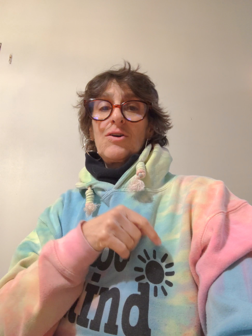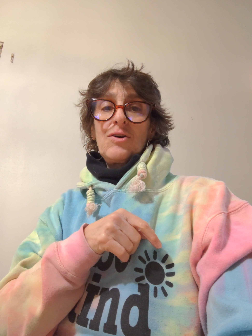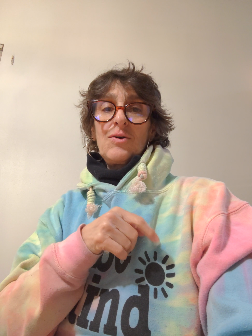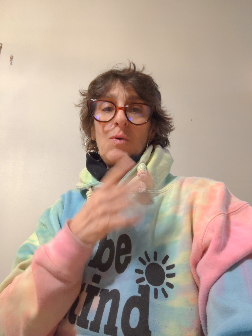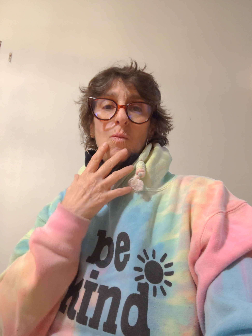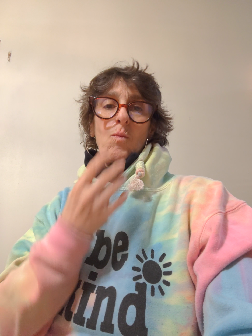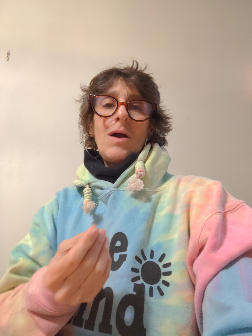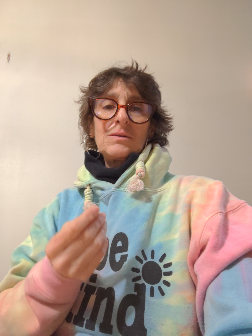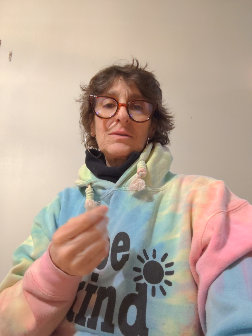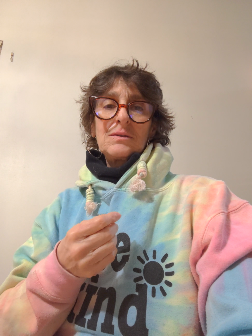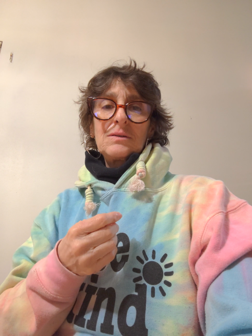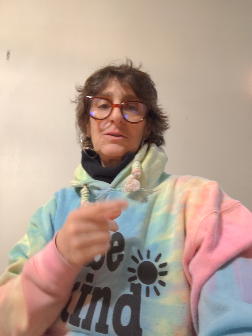wet